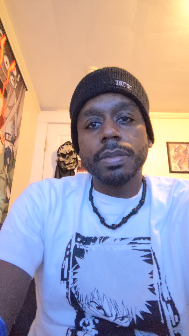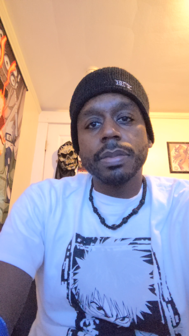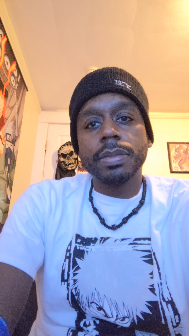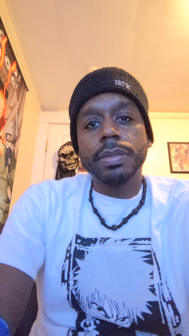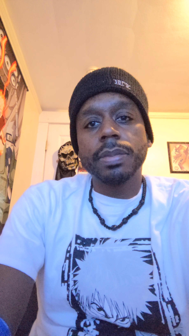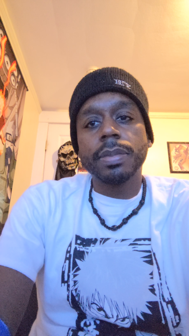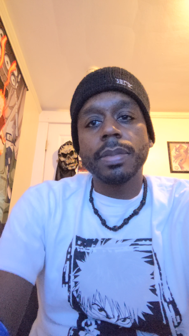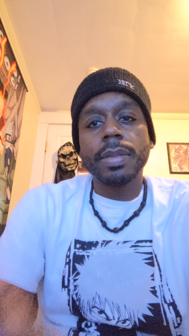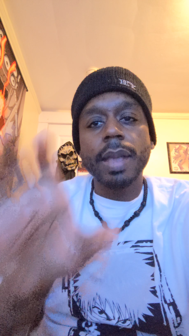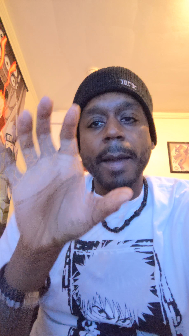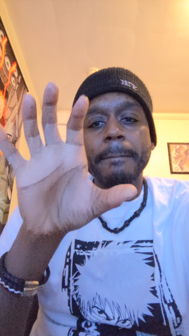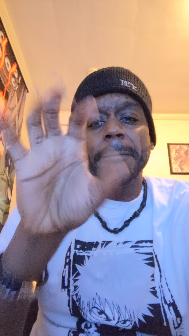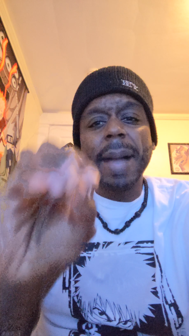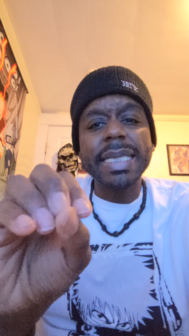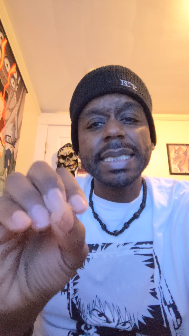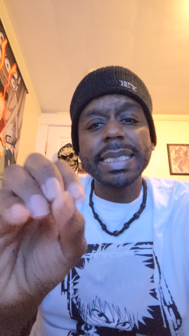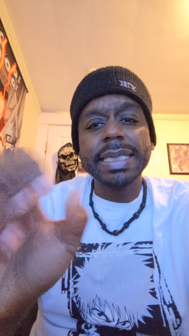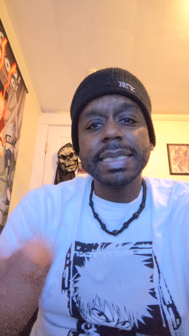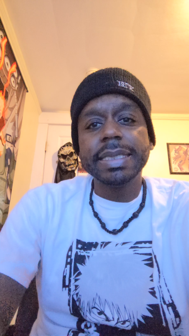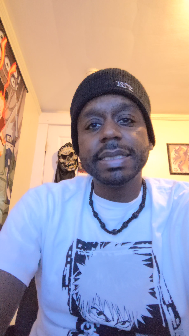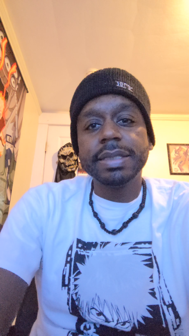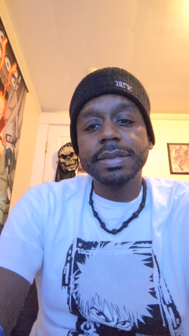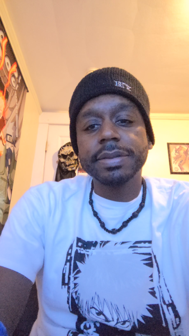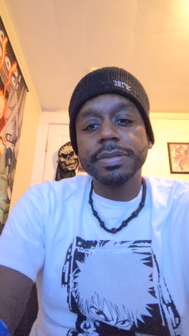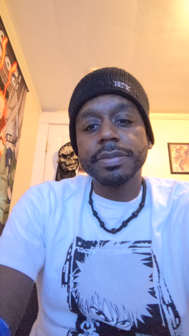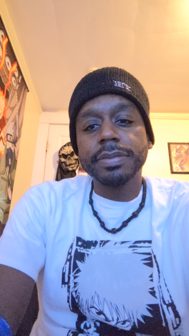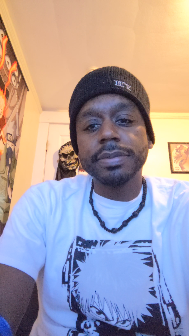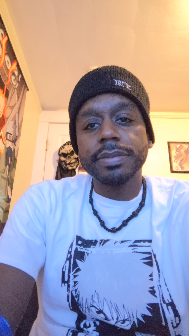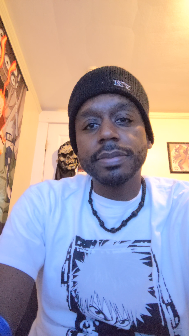bite